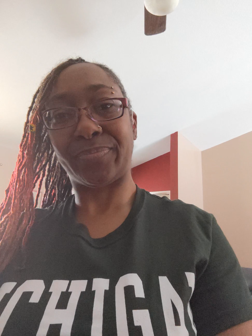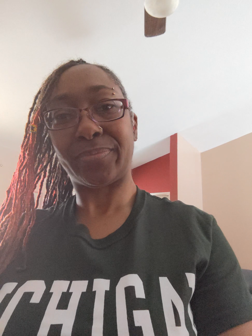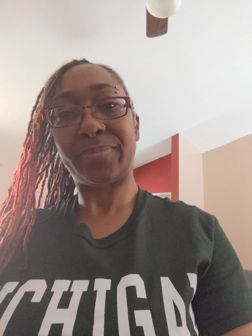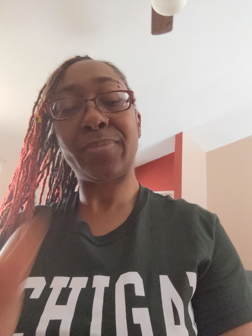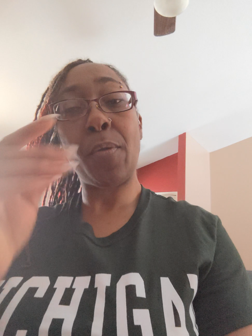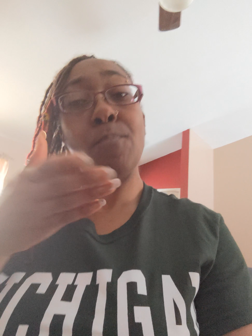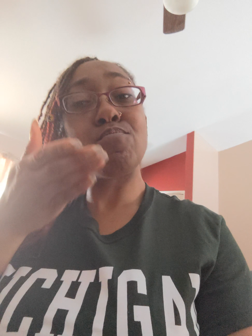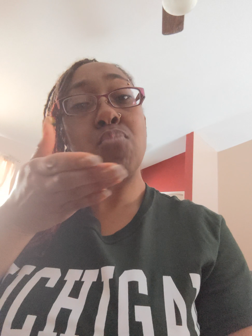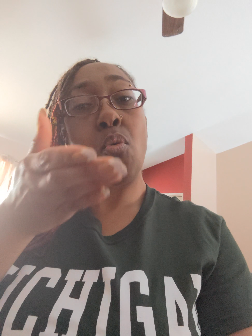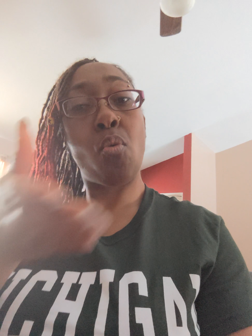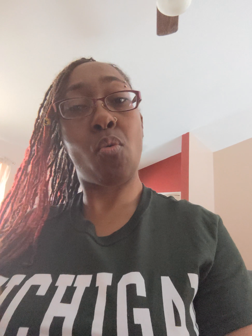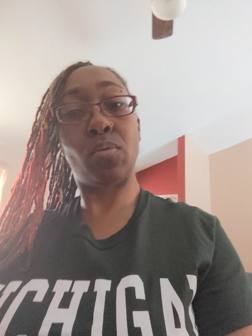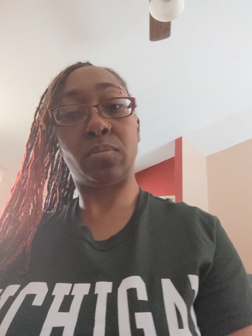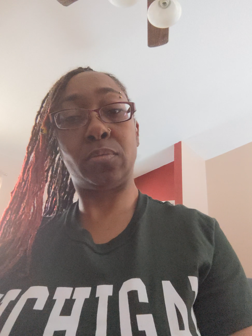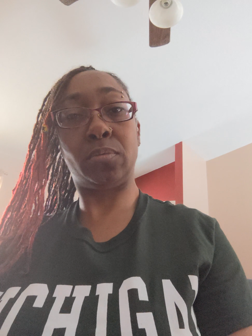boat